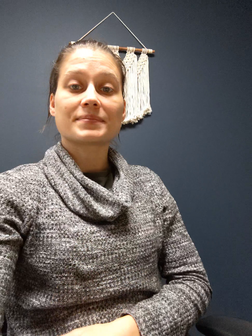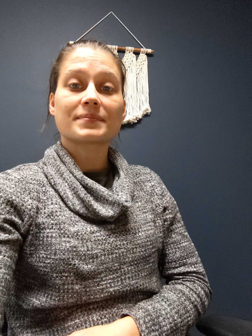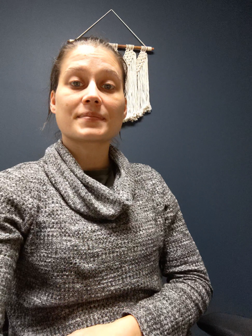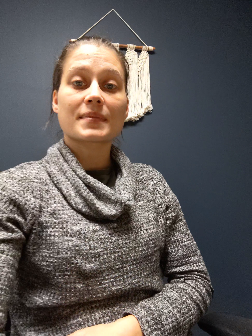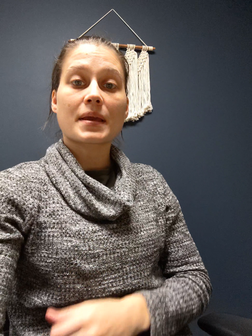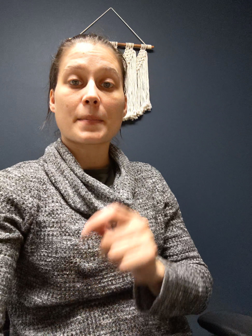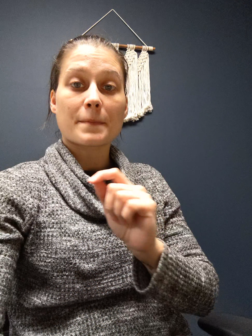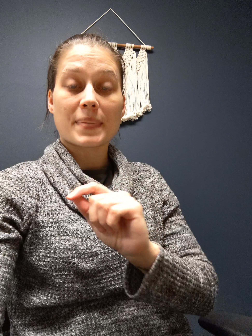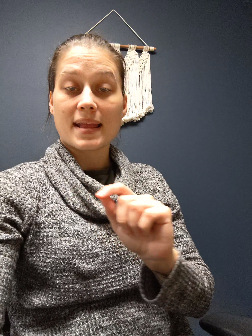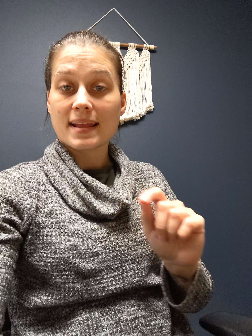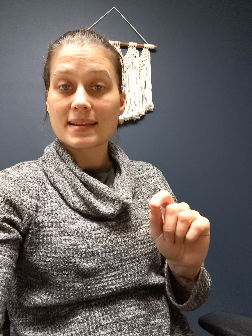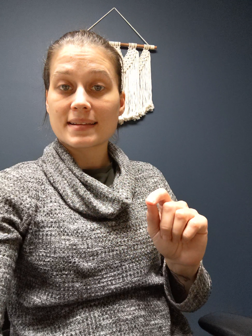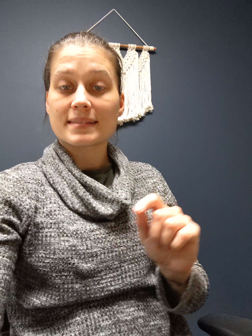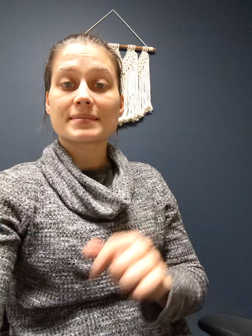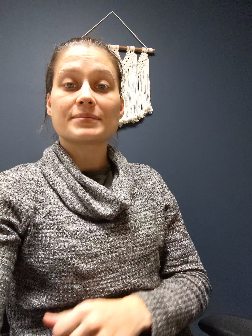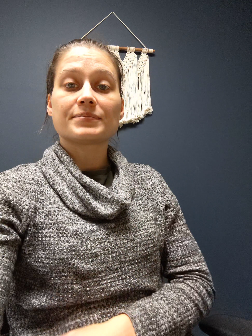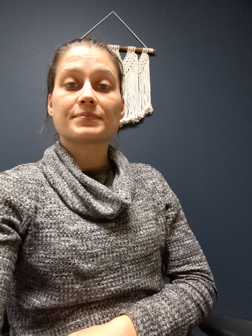pen